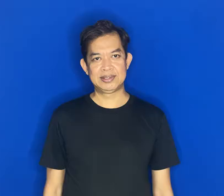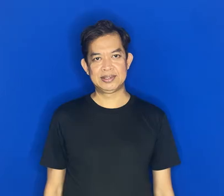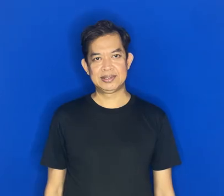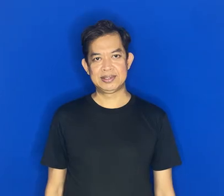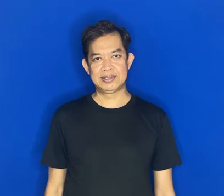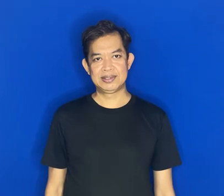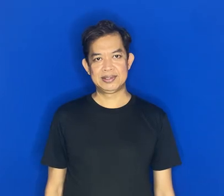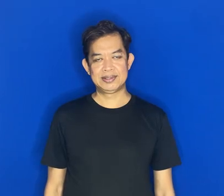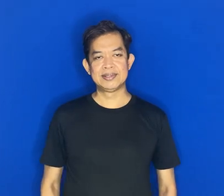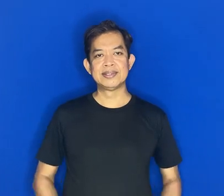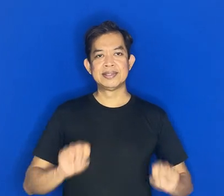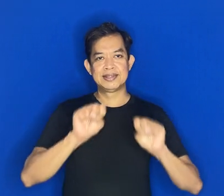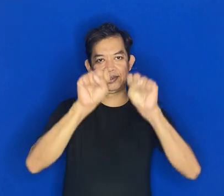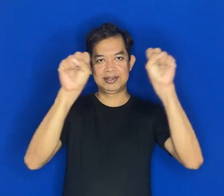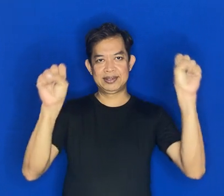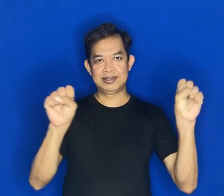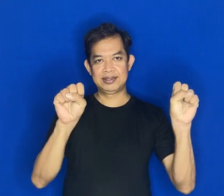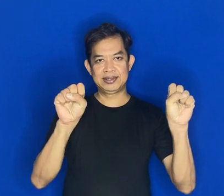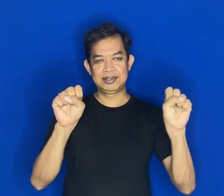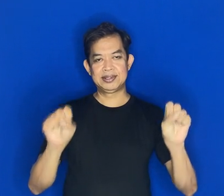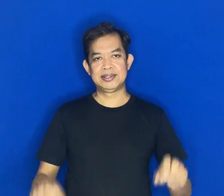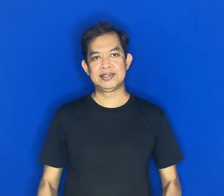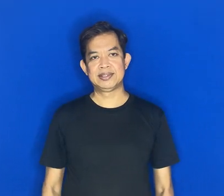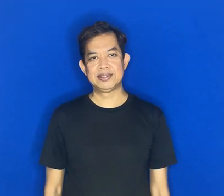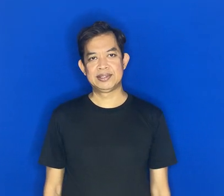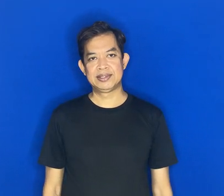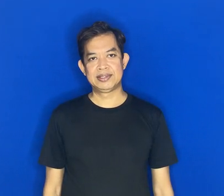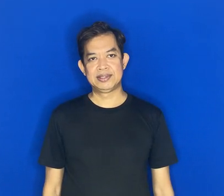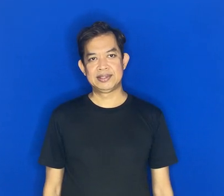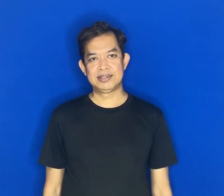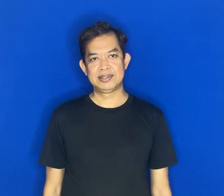saturday